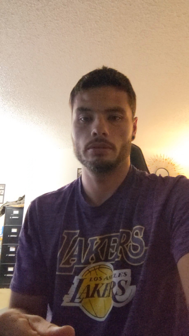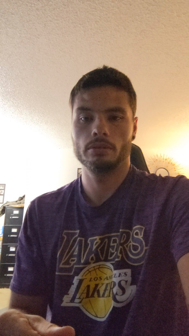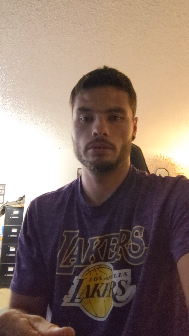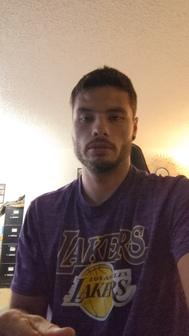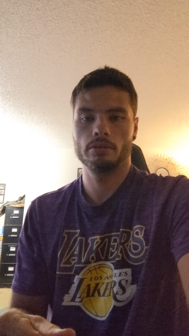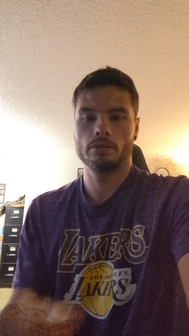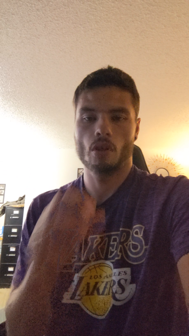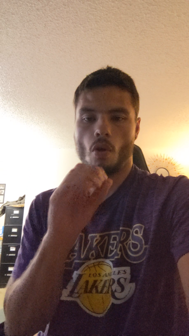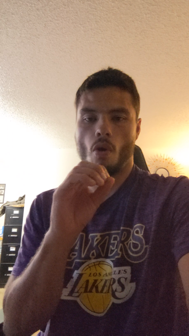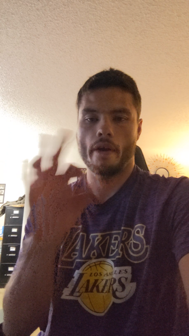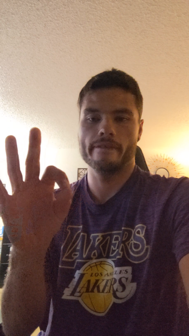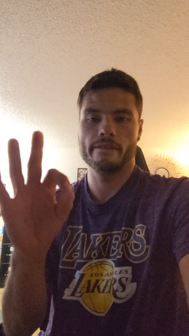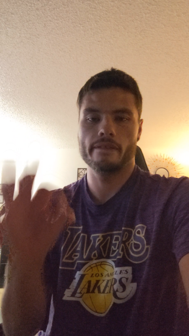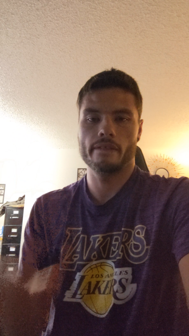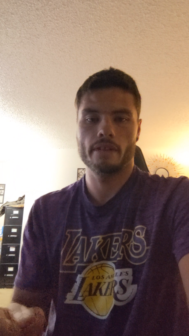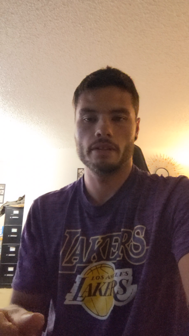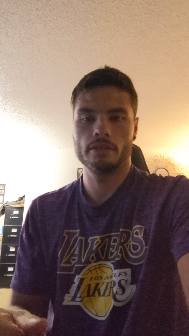off